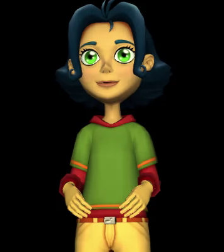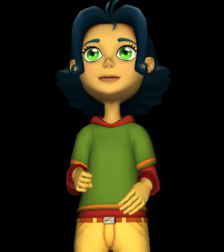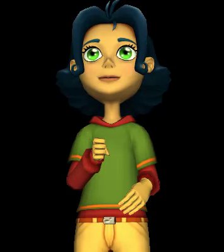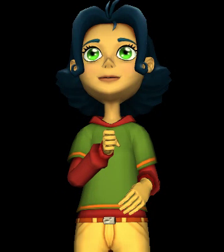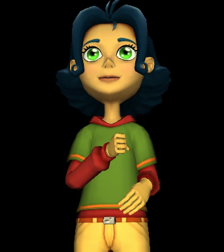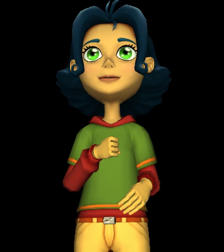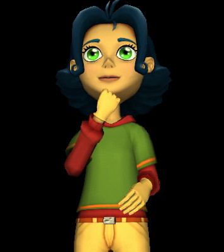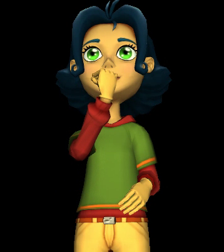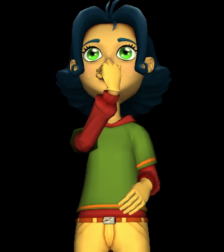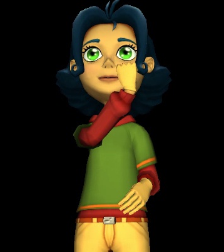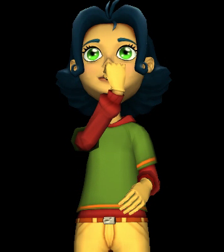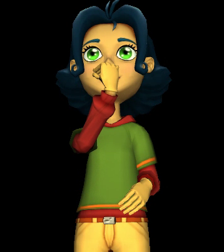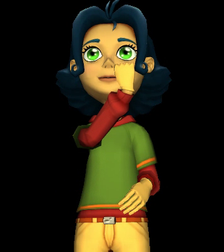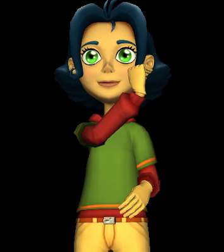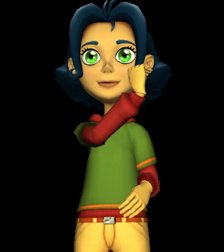ثلاجة